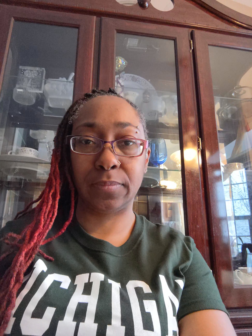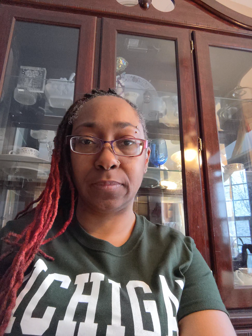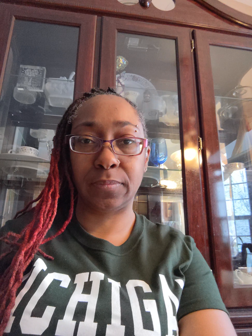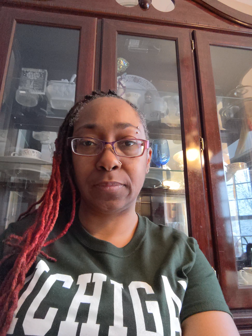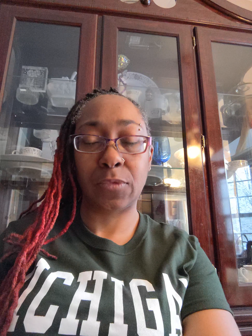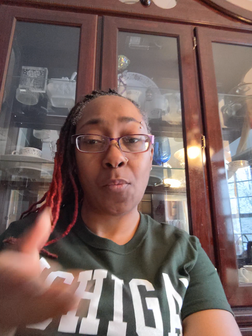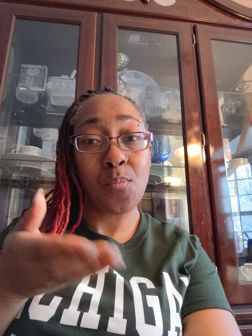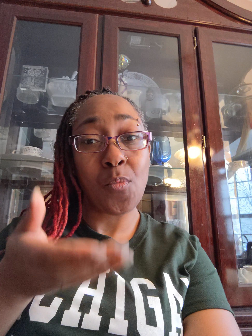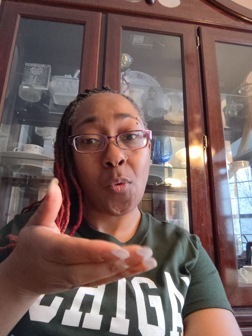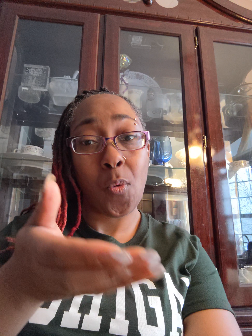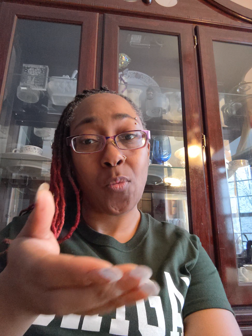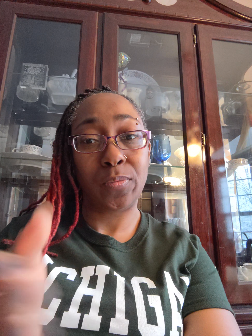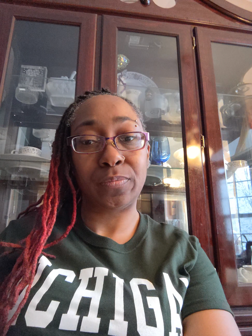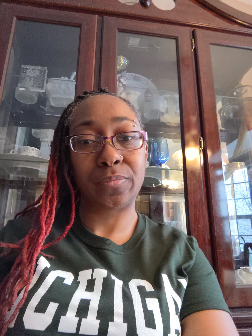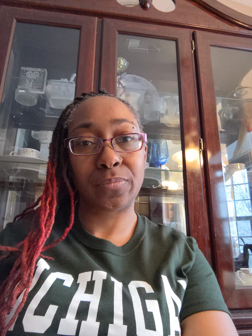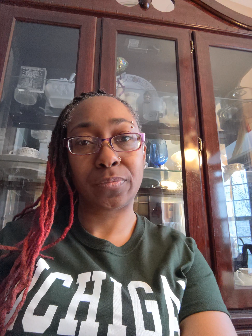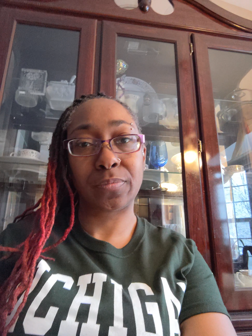boat